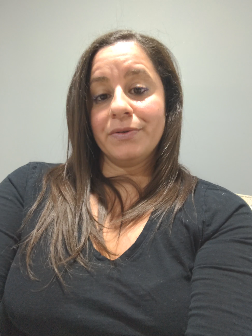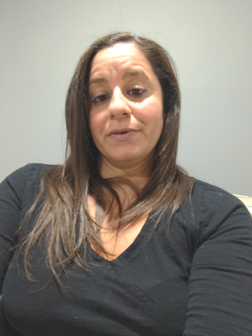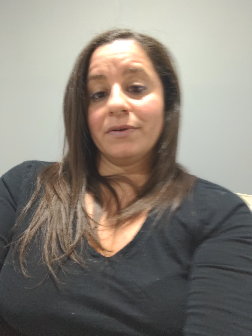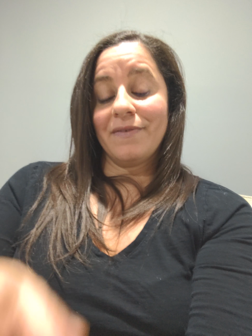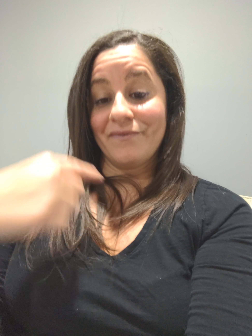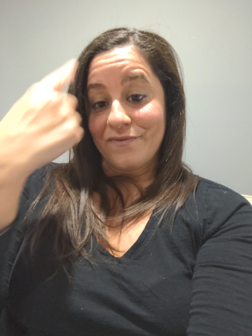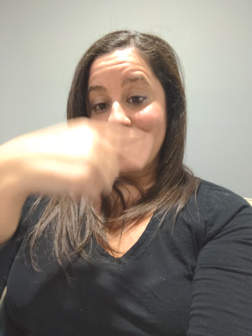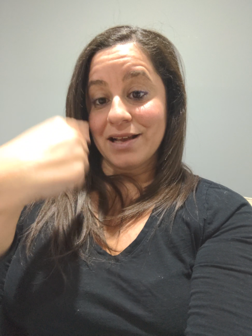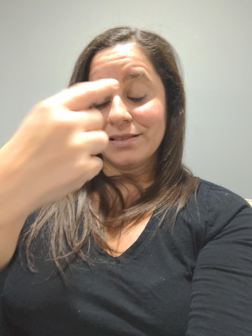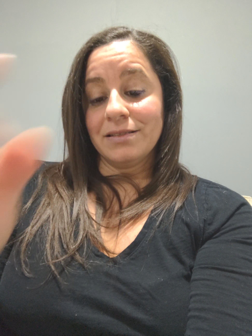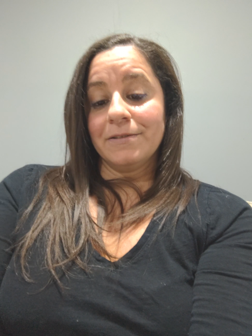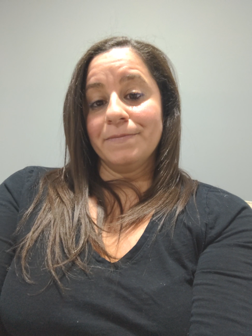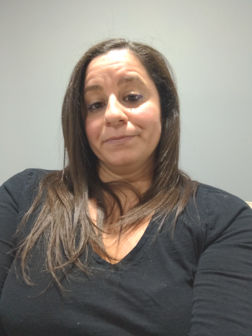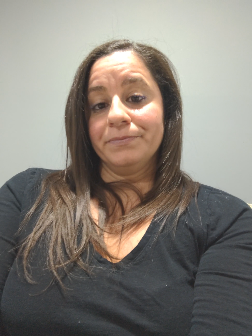face